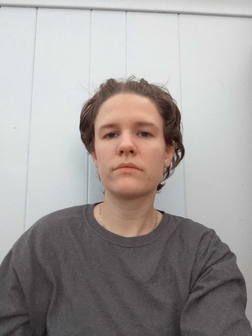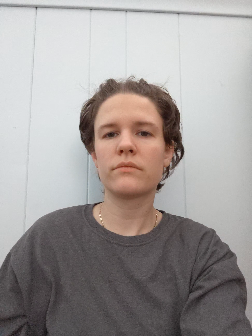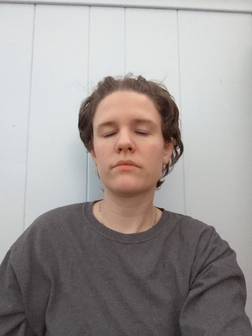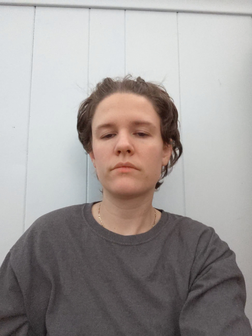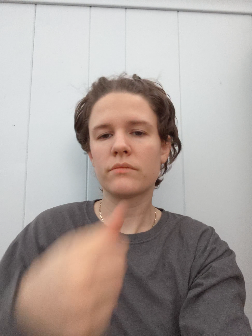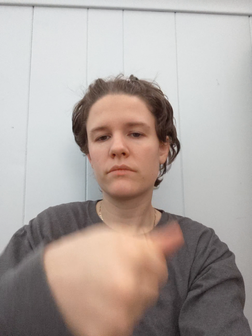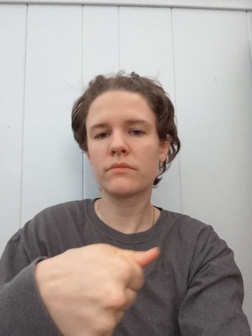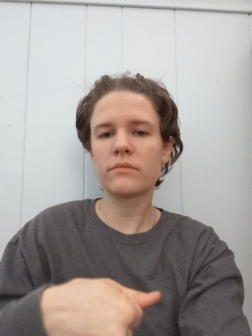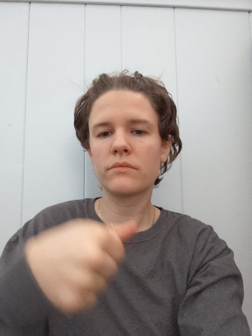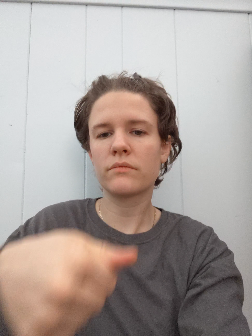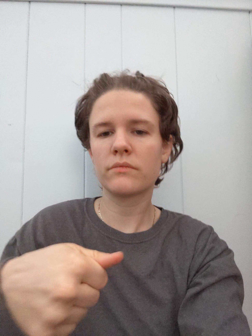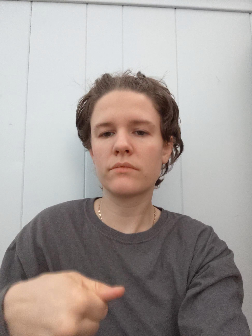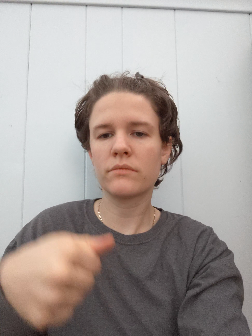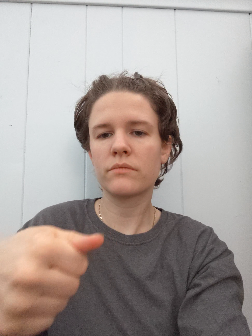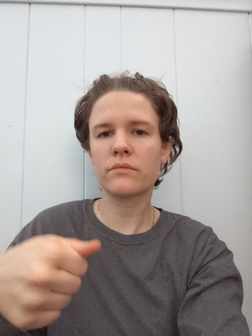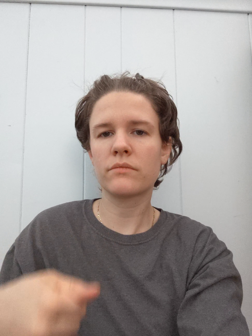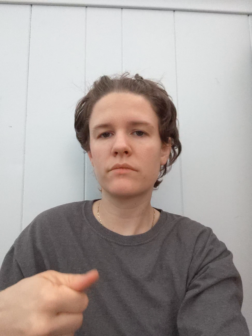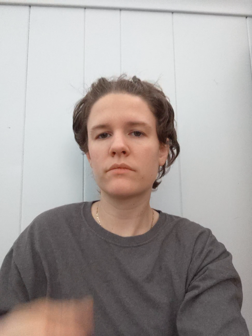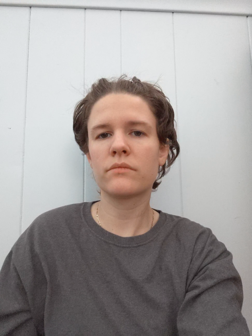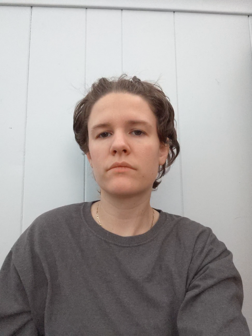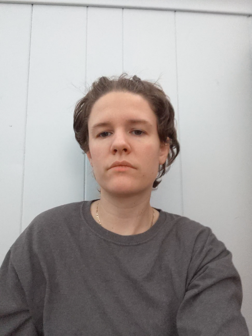puzzle